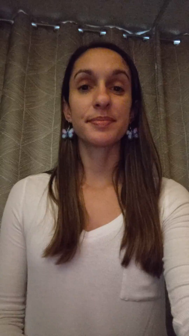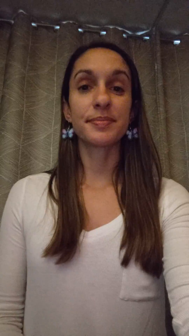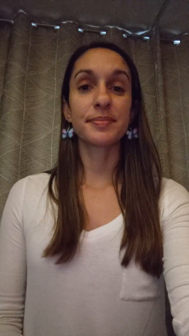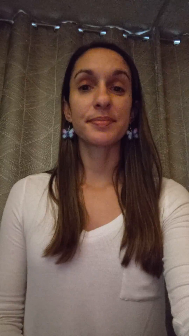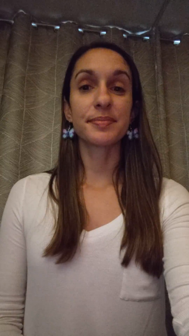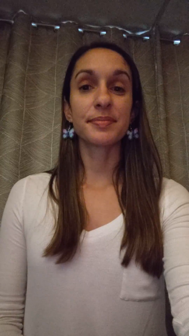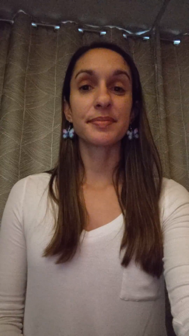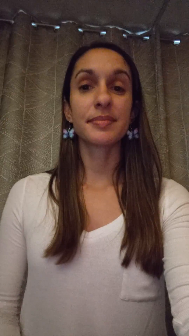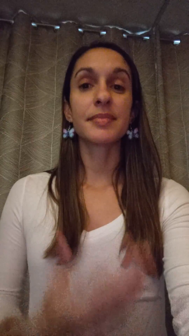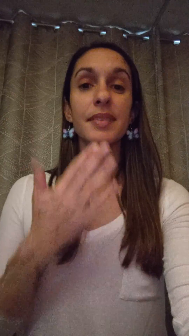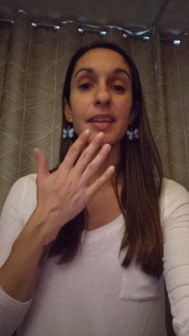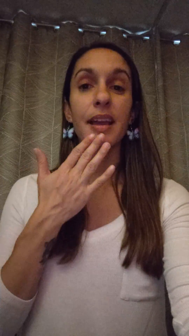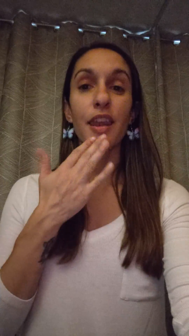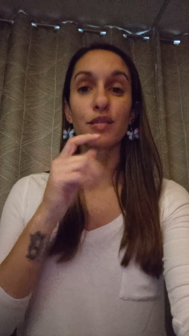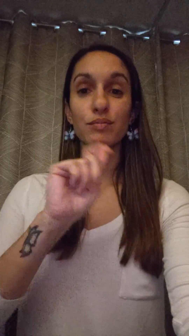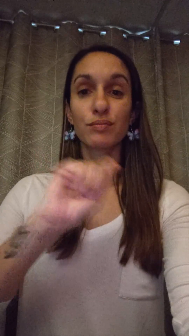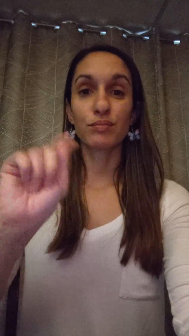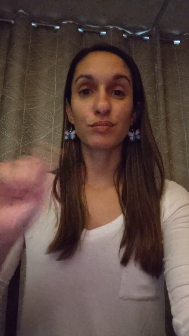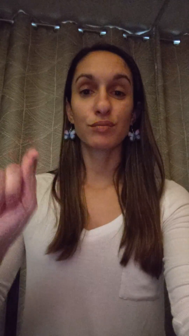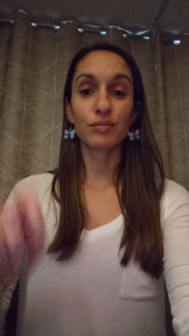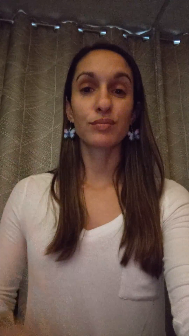crayon